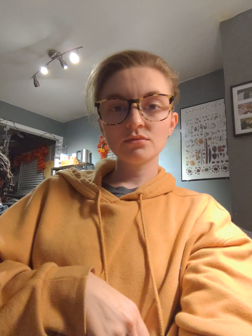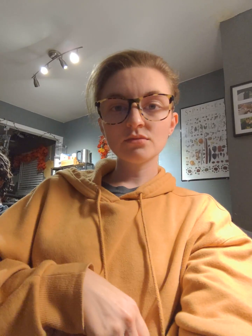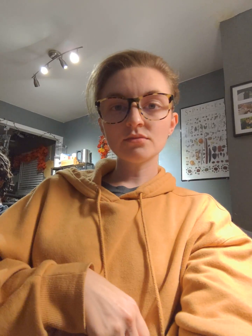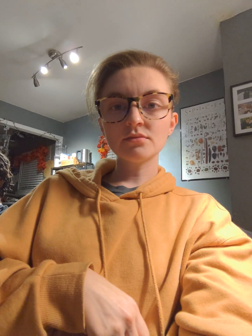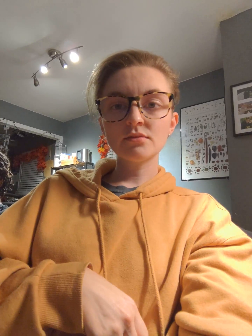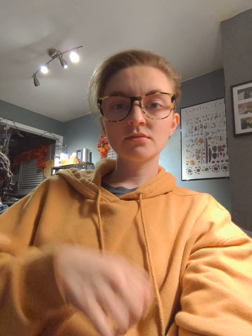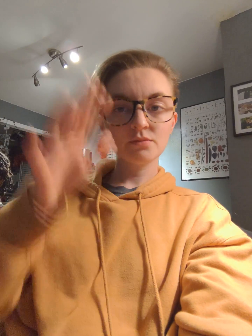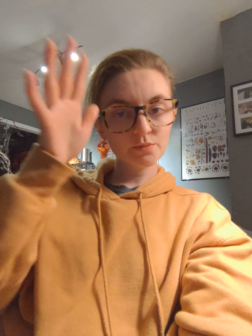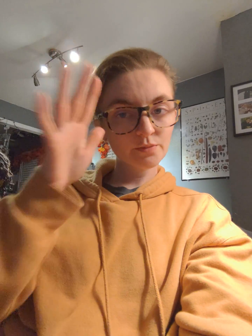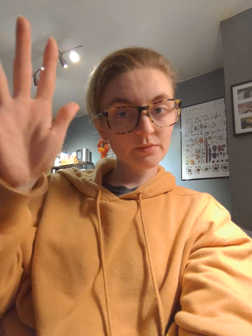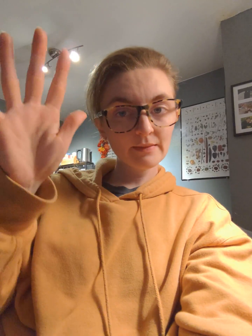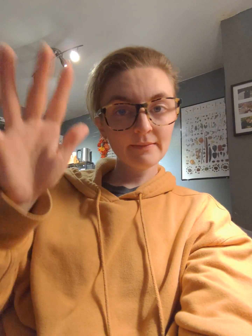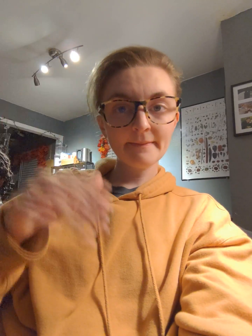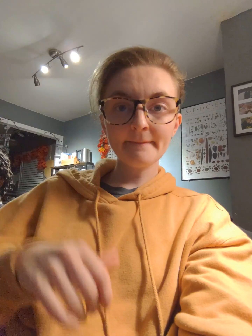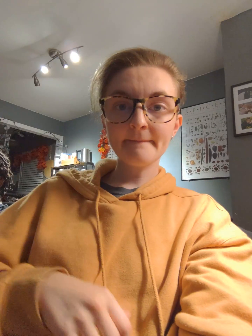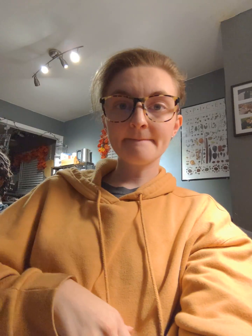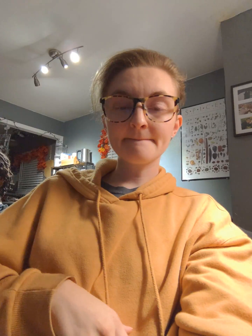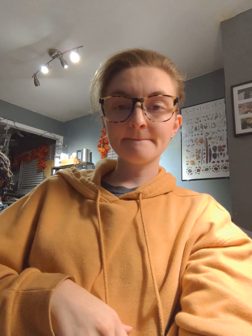moose